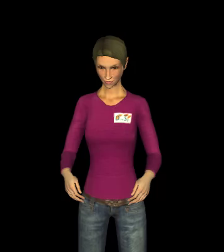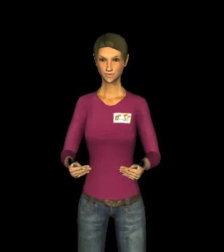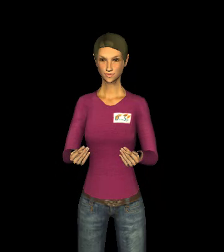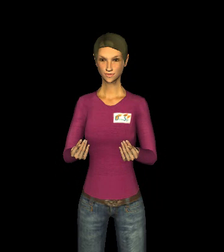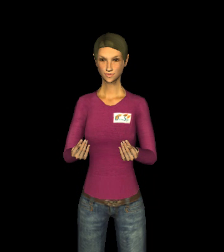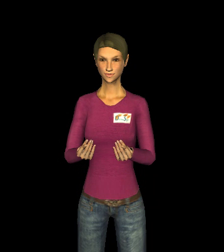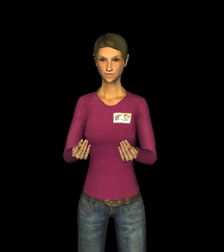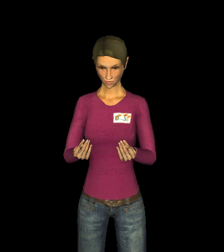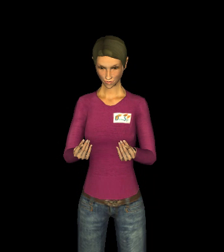أين